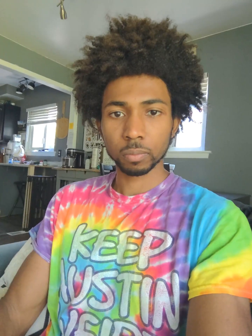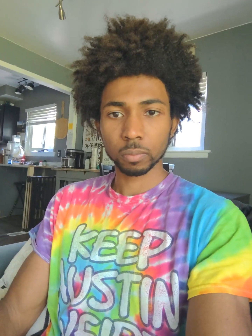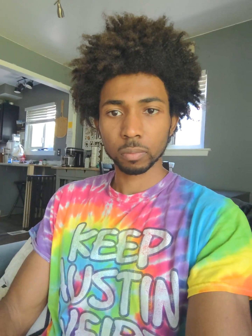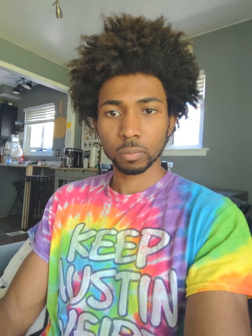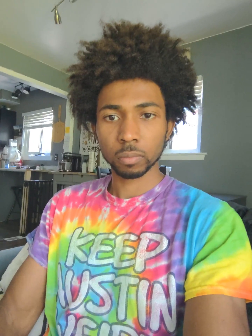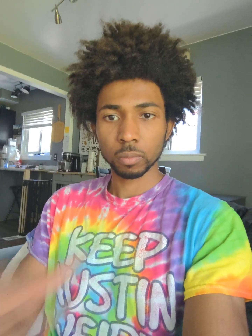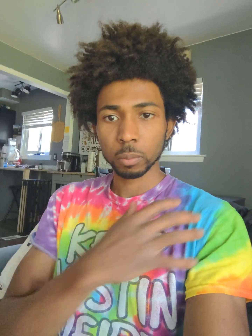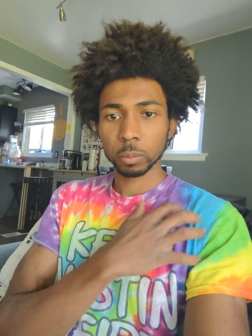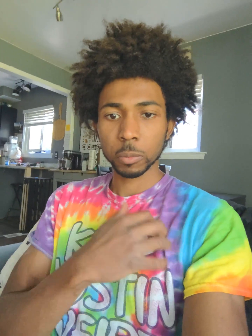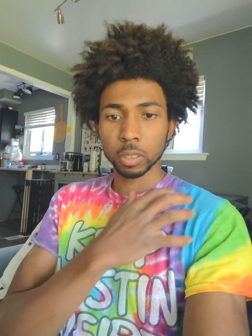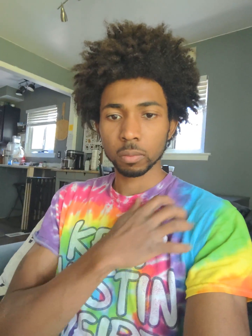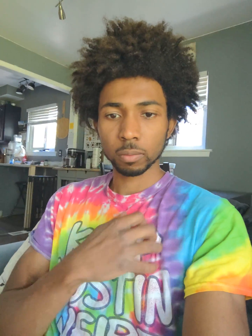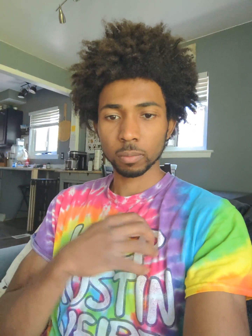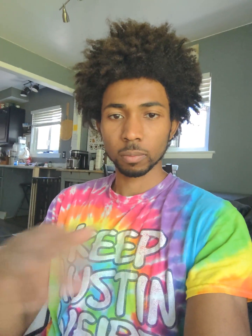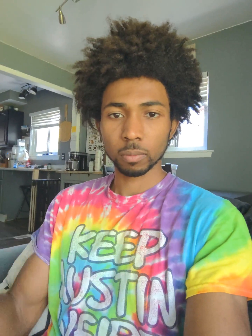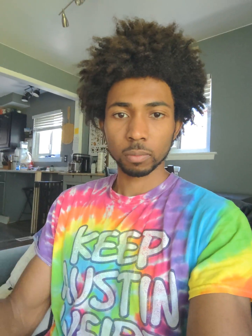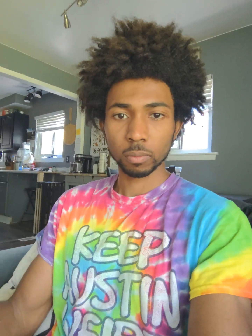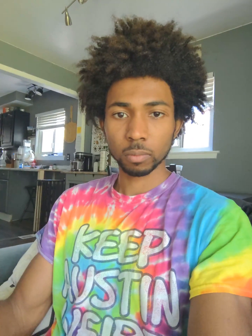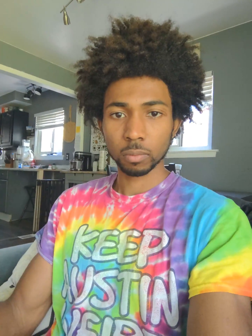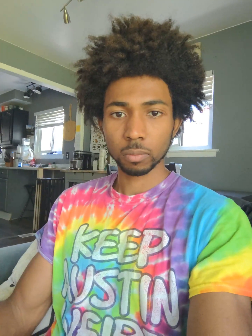bear